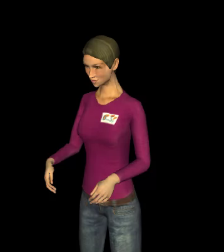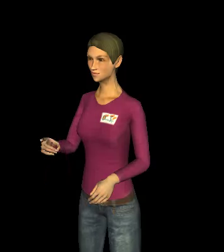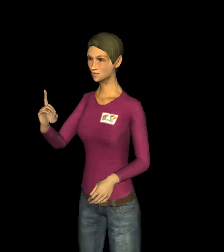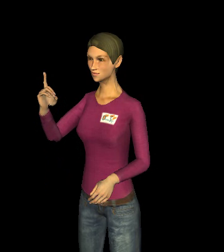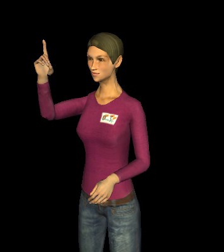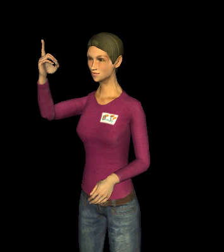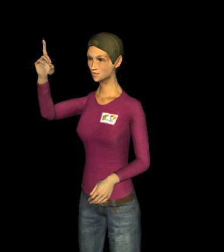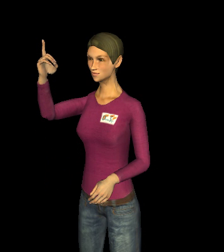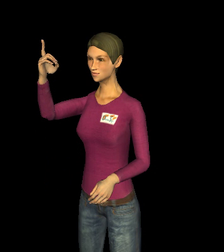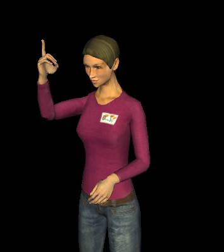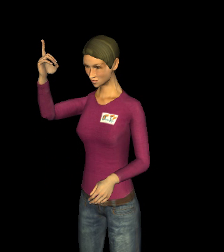الله